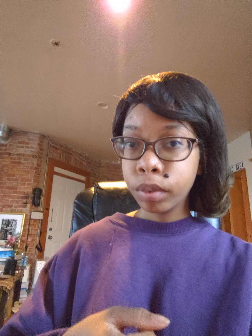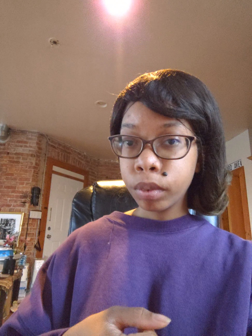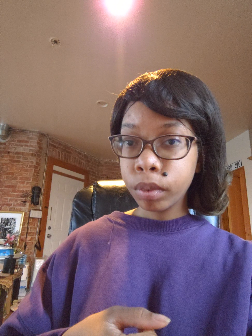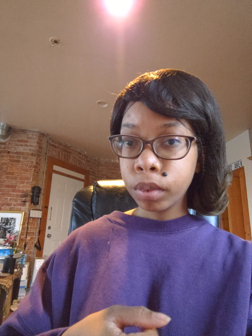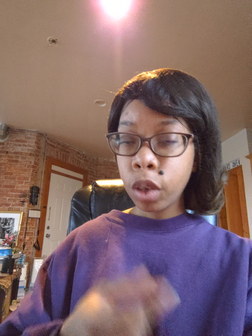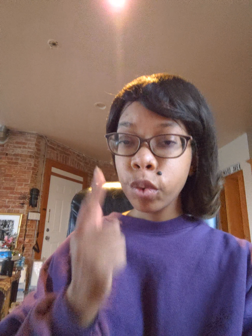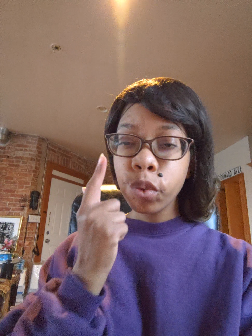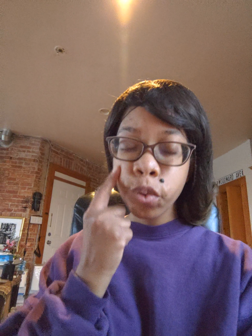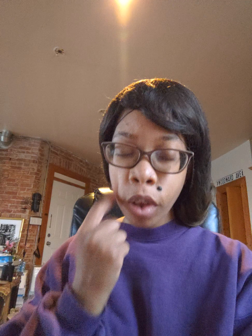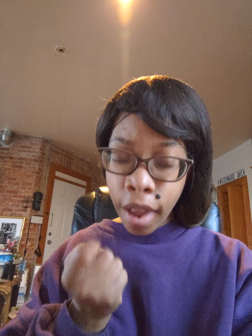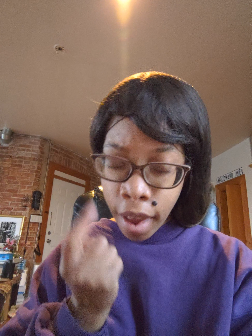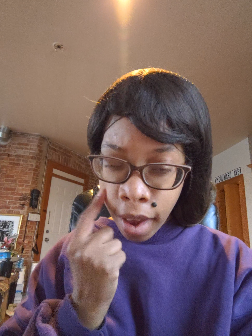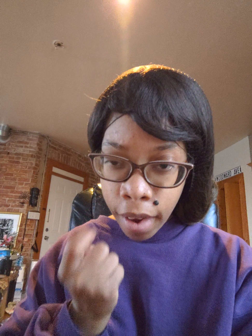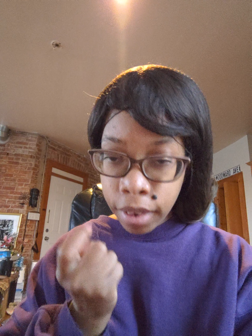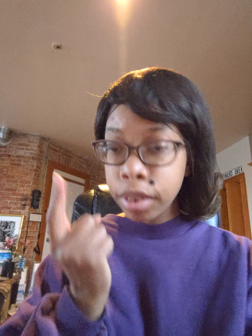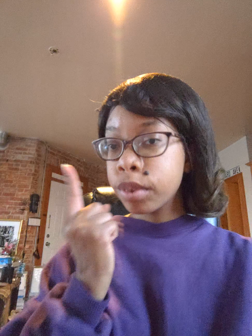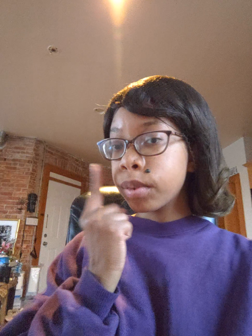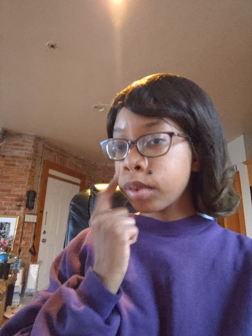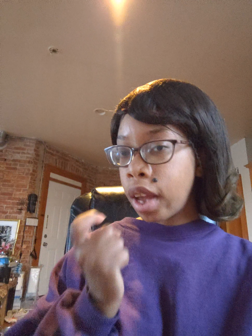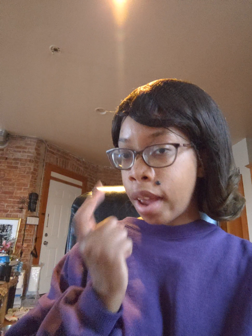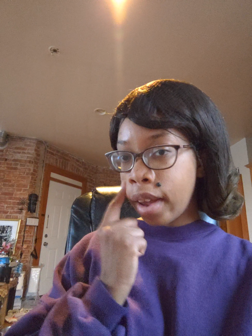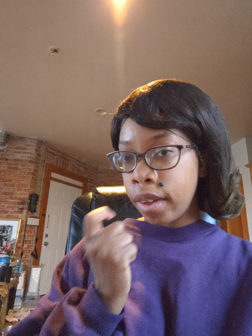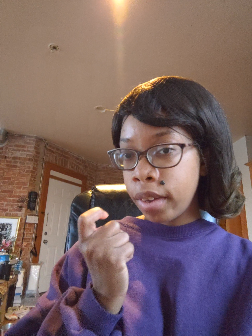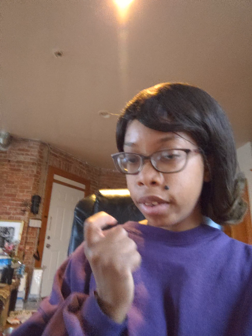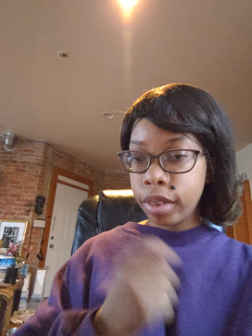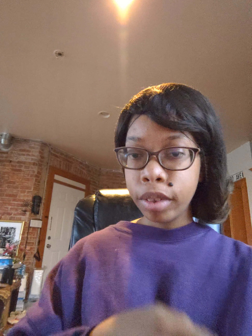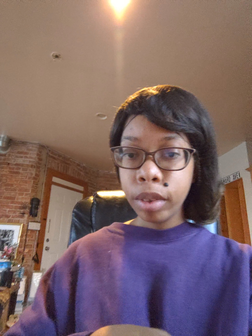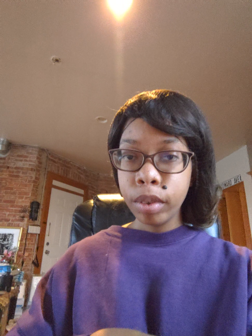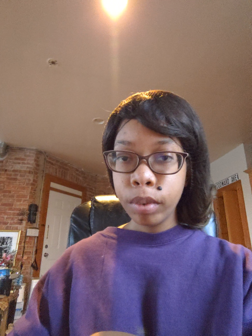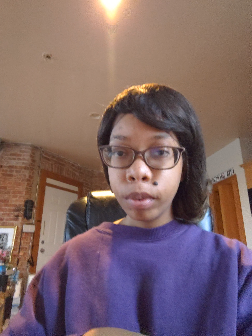cry